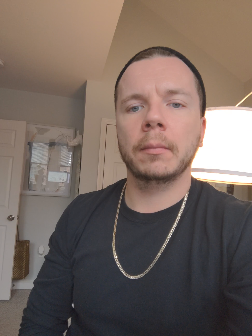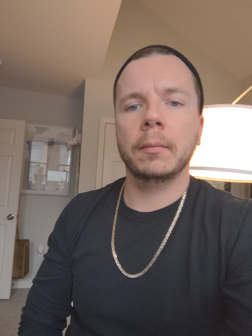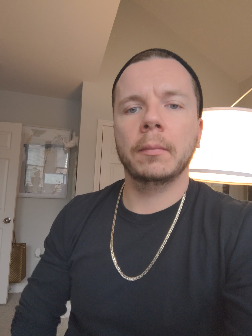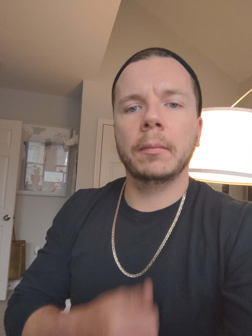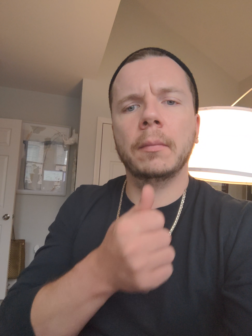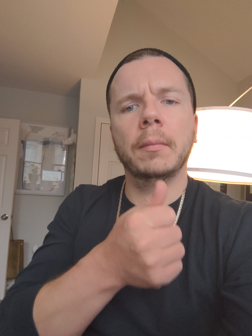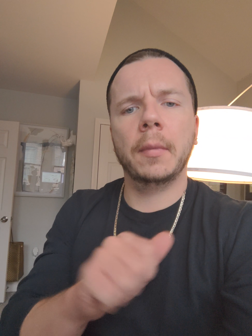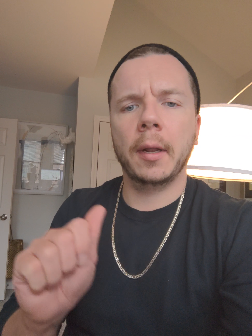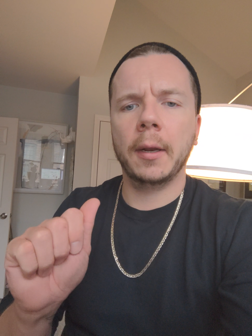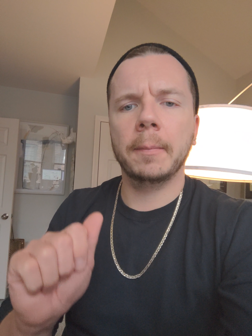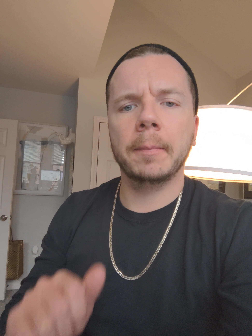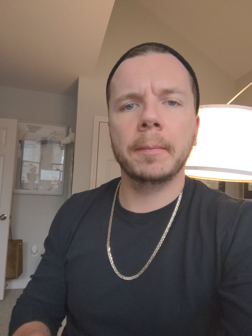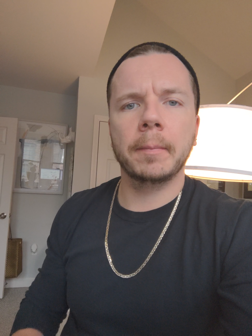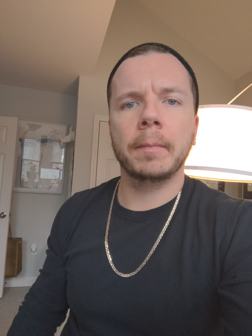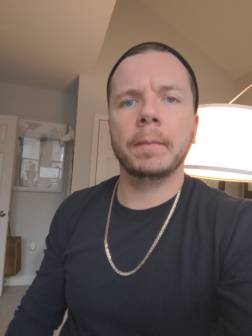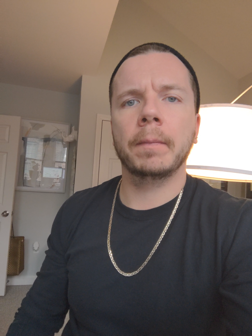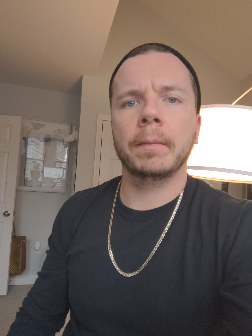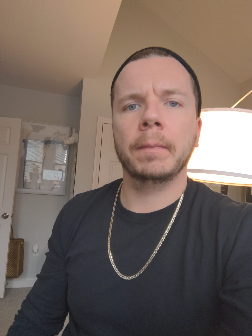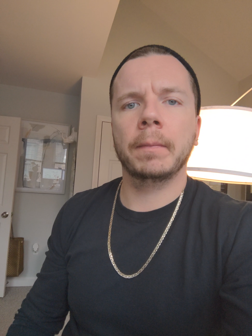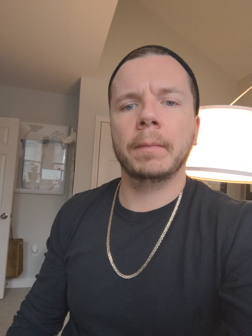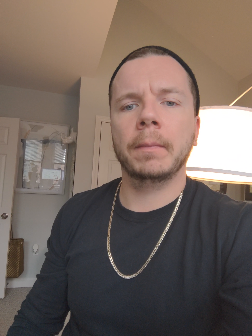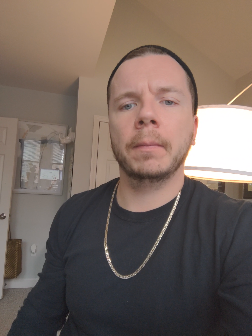any